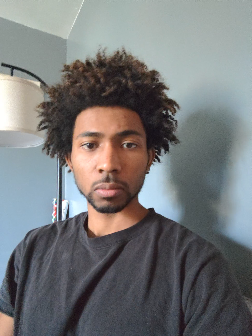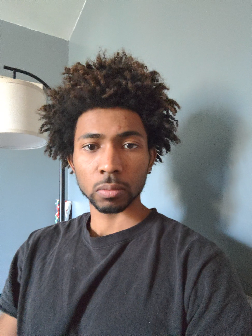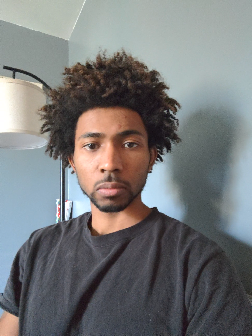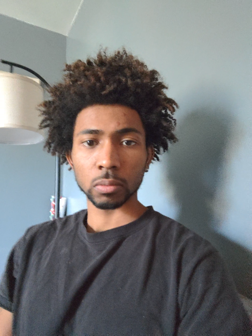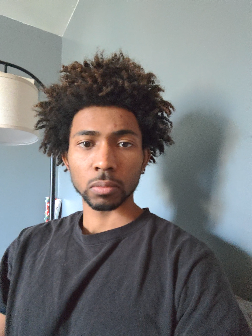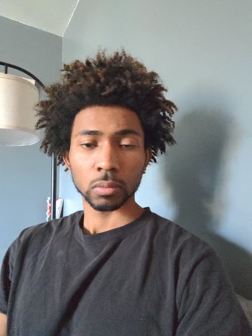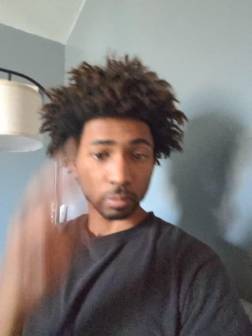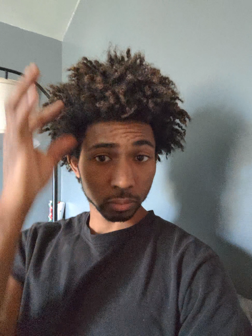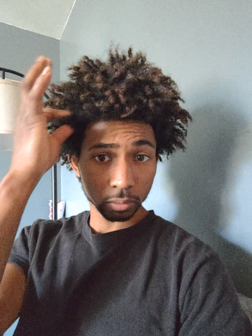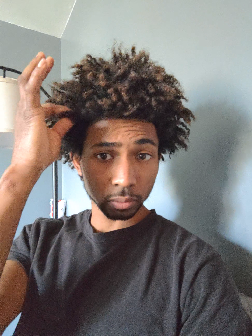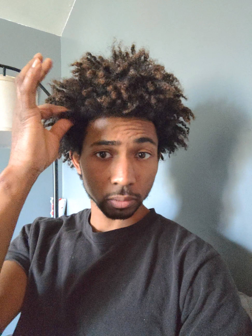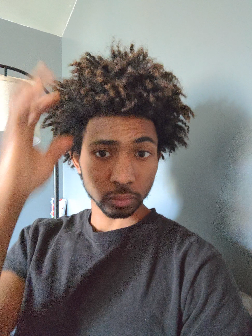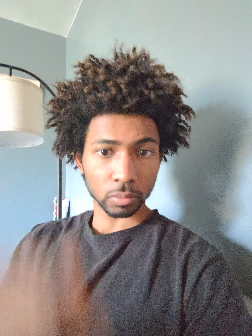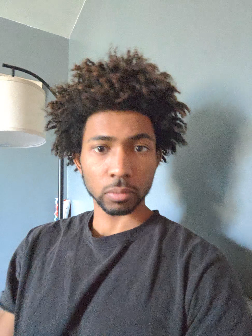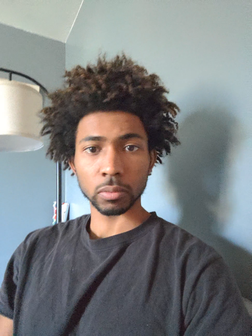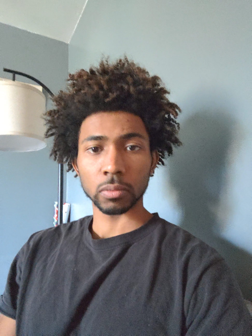hair